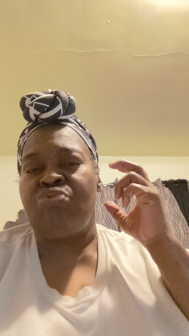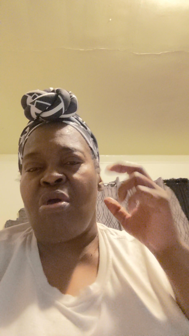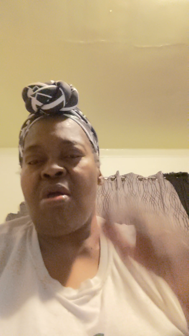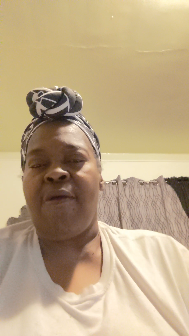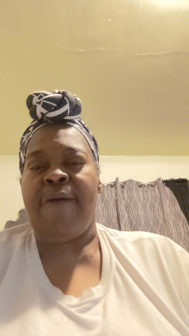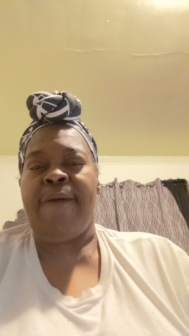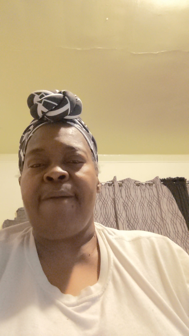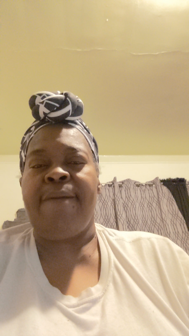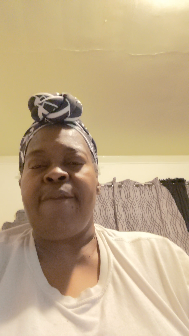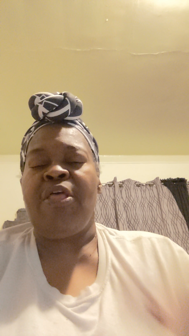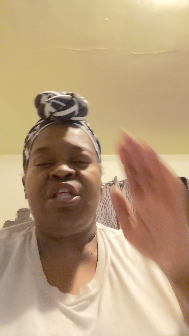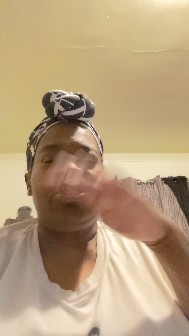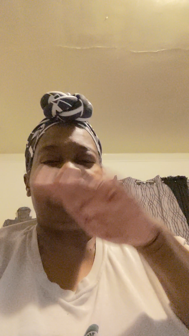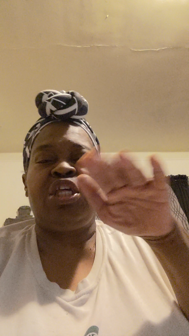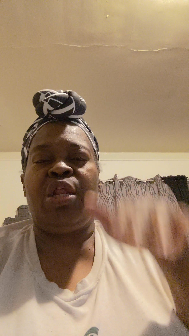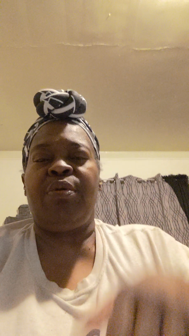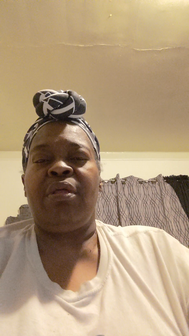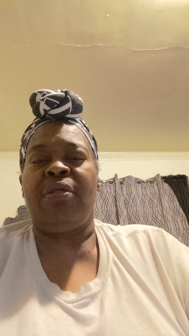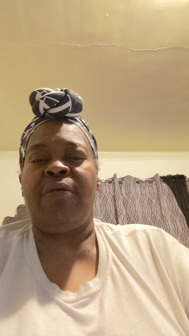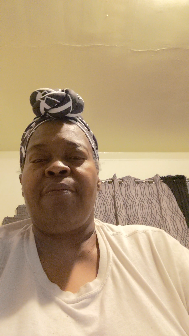children